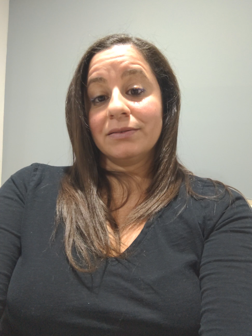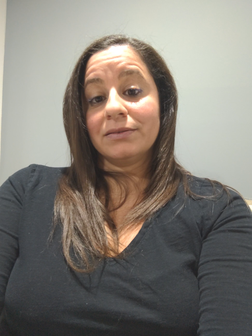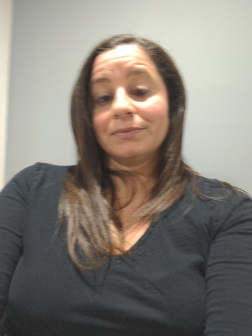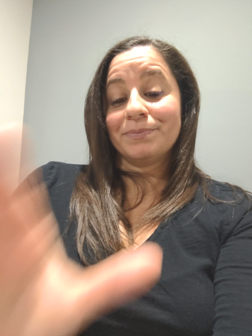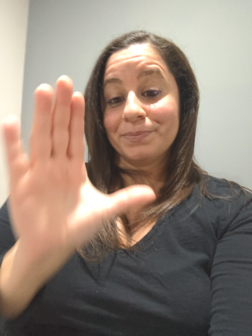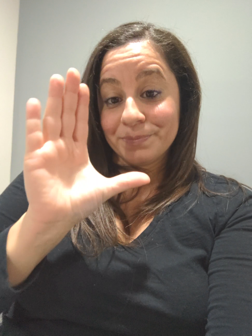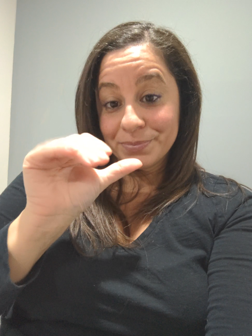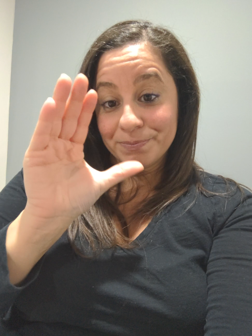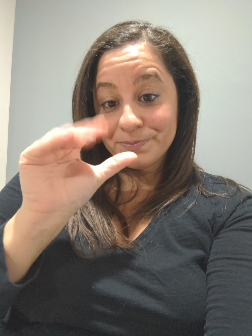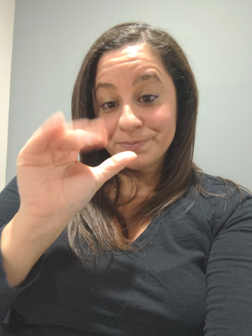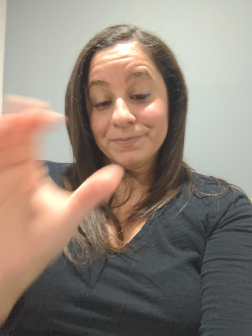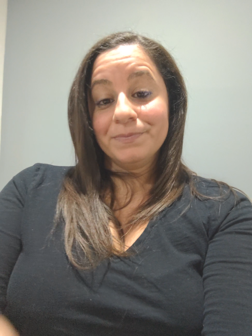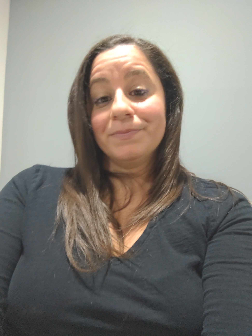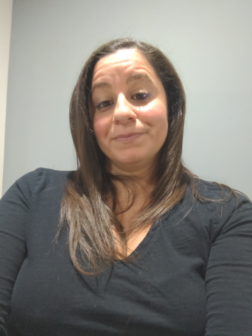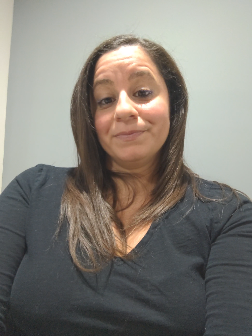bye